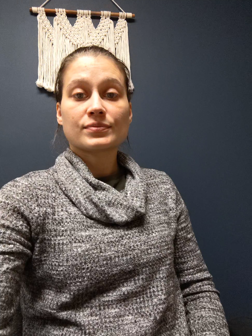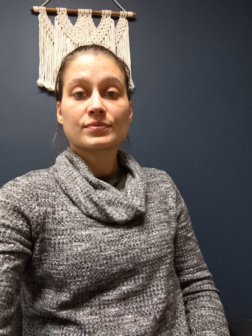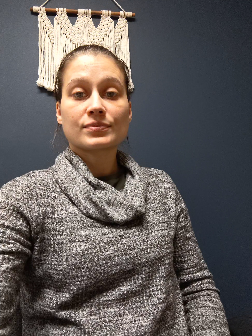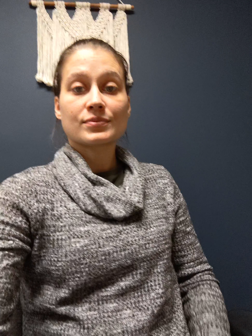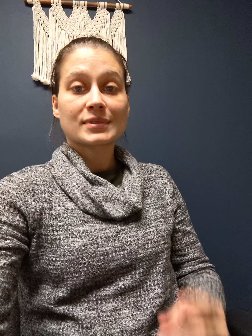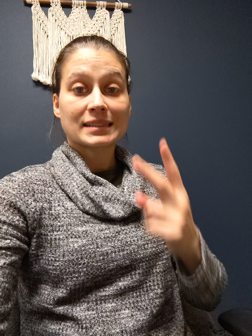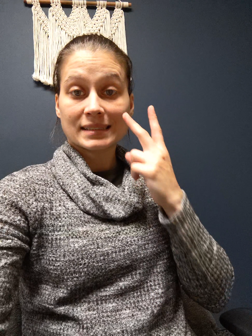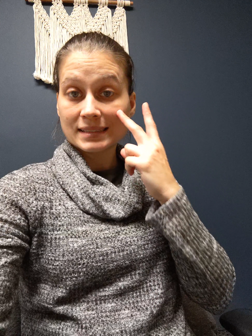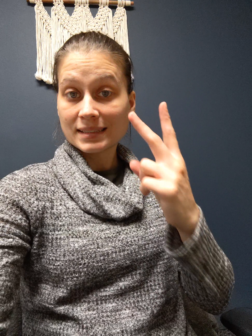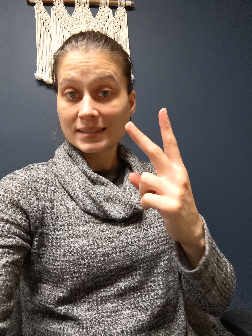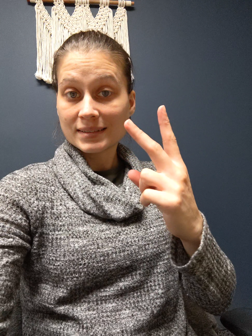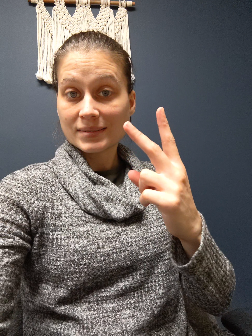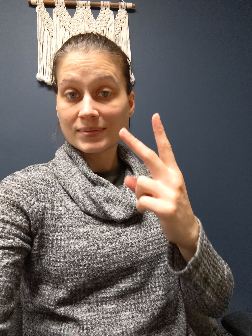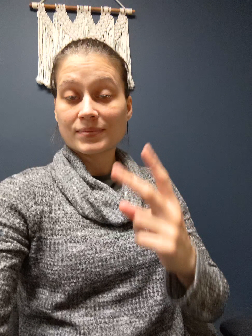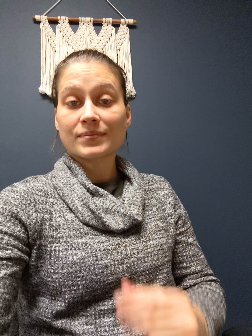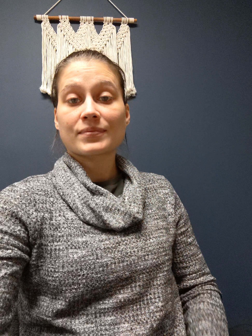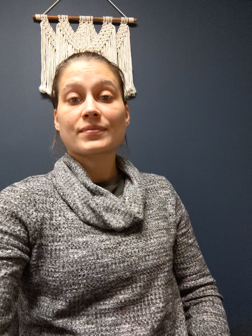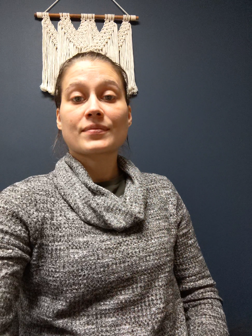see